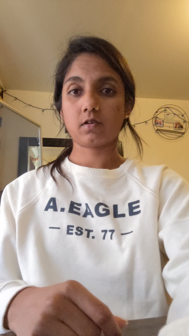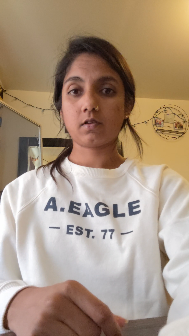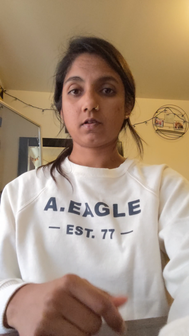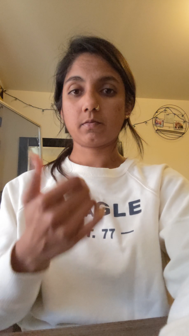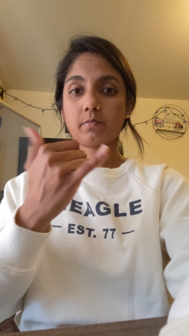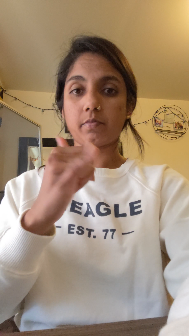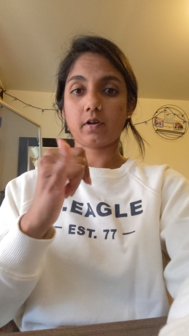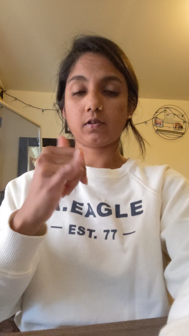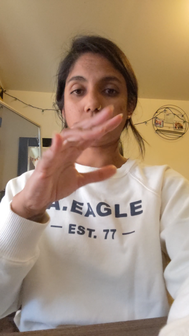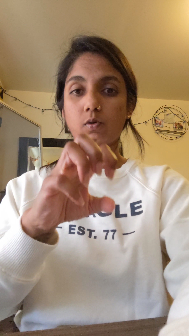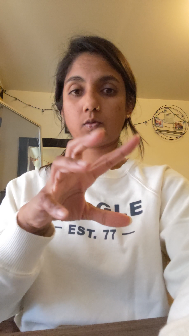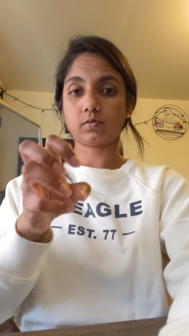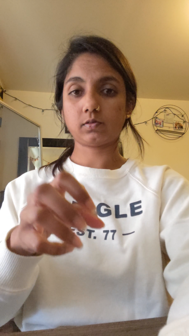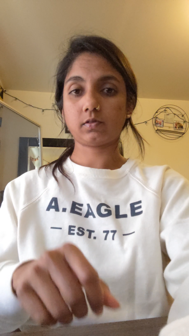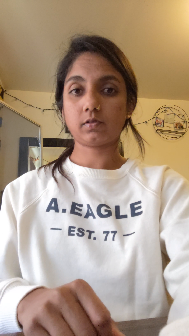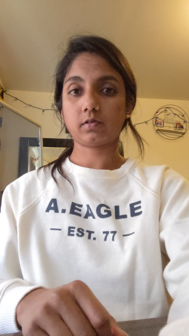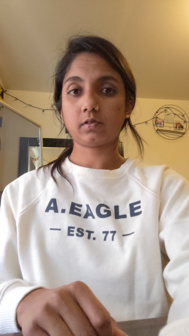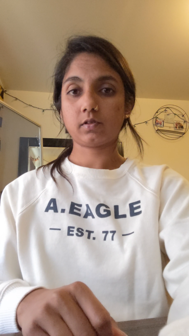play dough